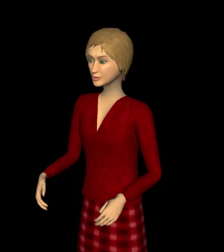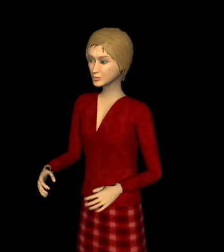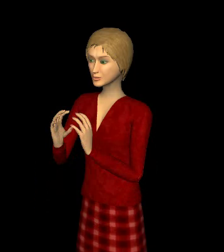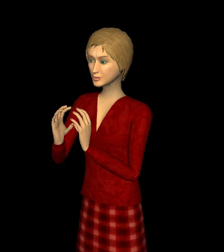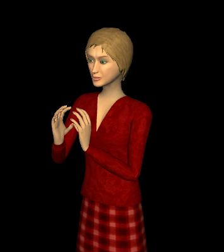أرض